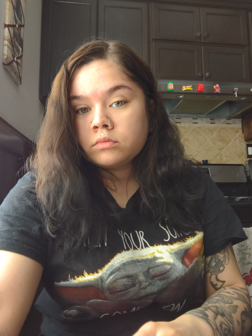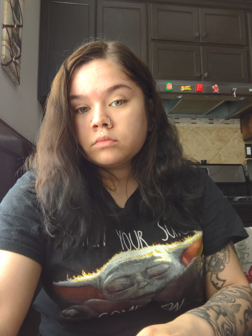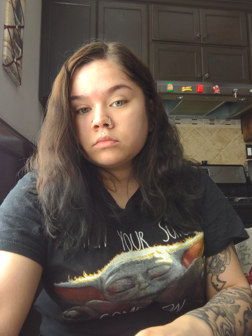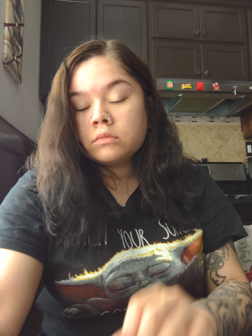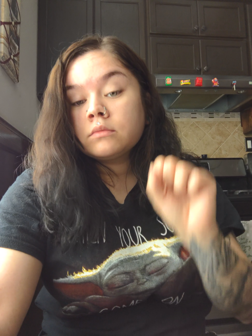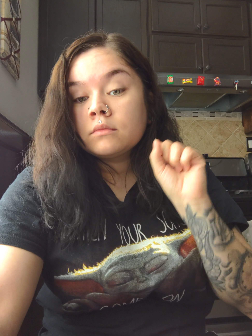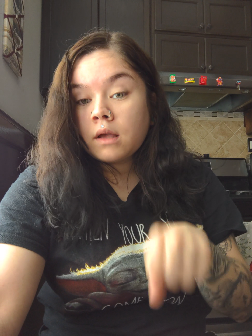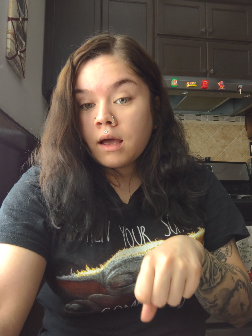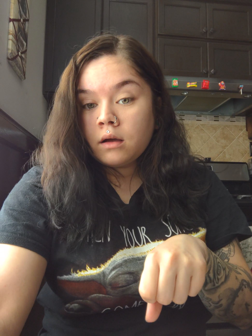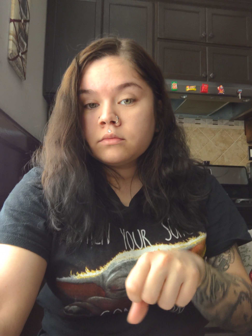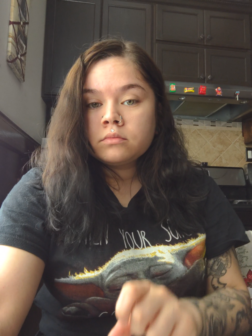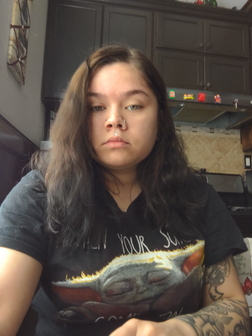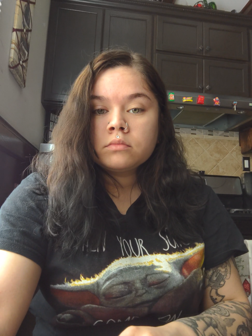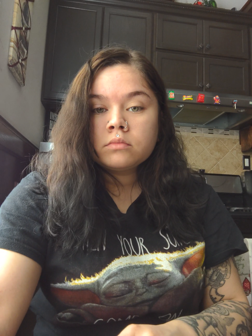can